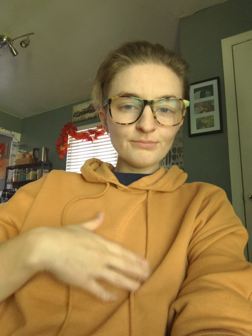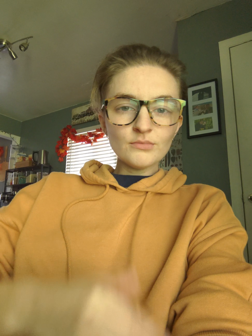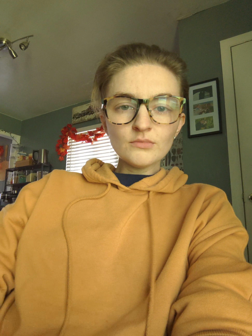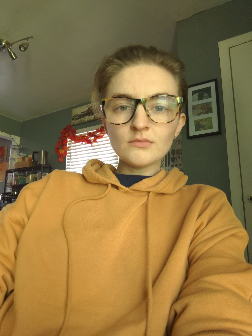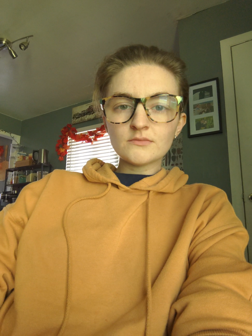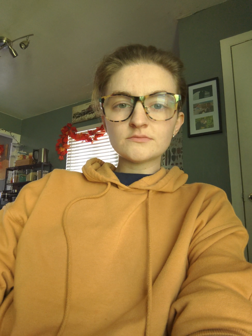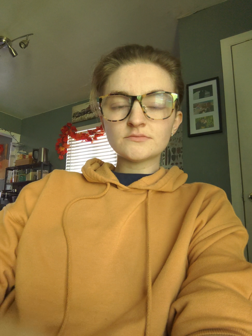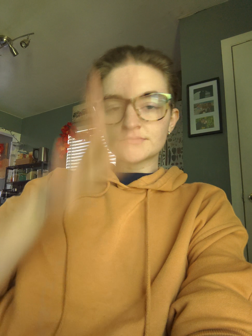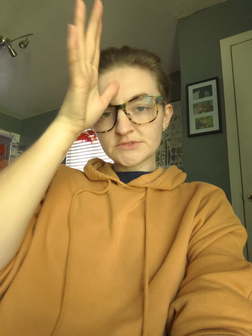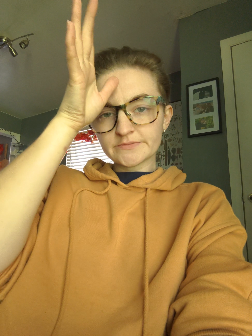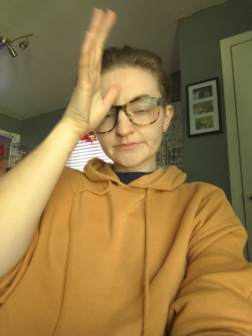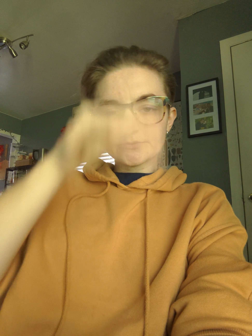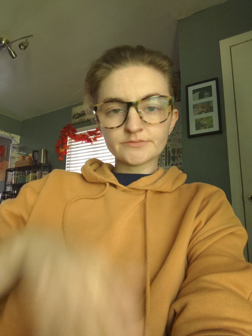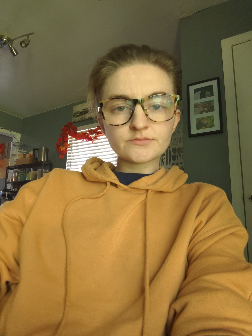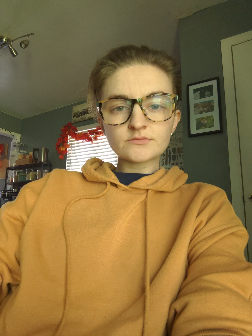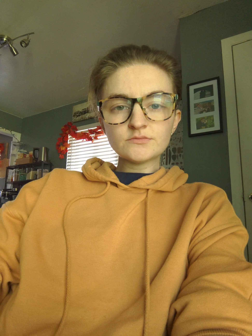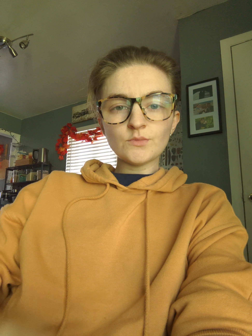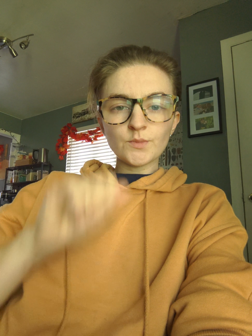daddy